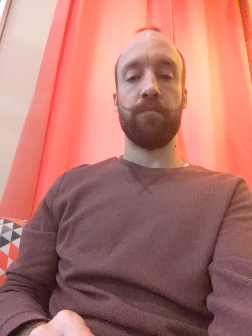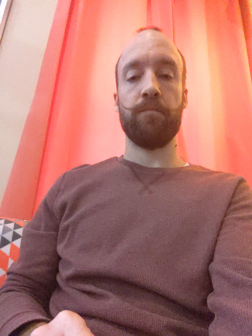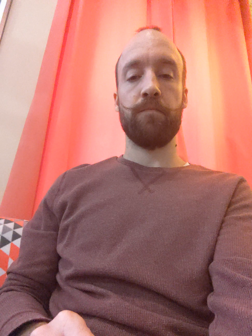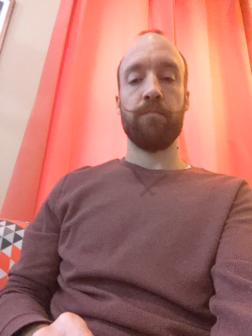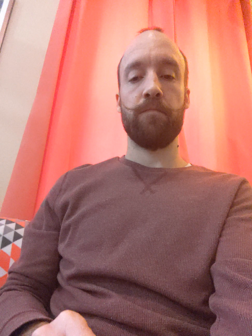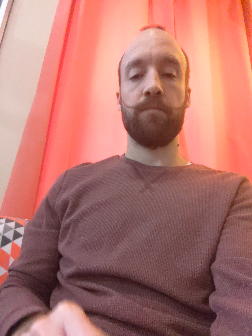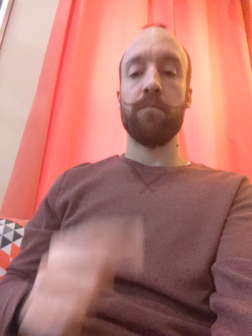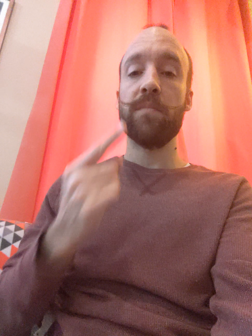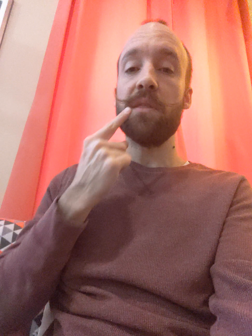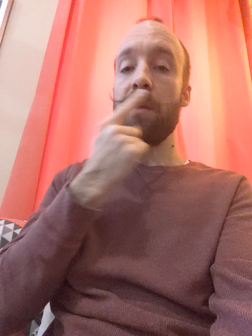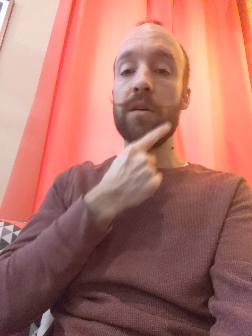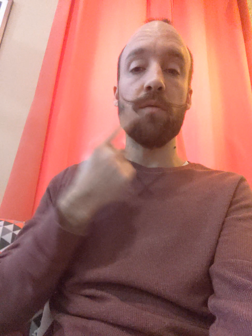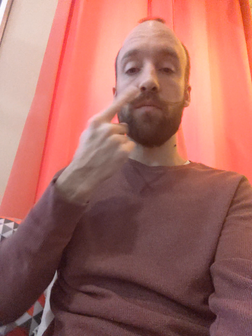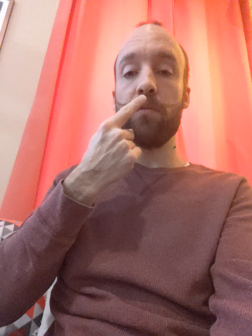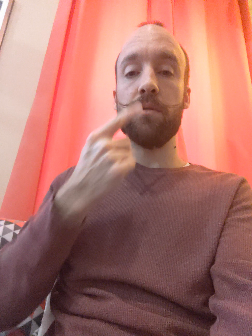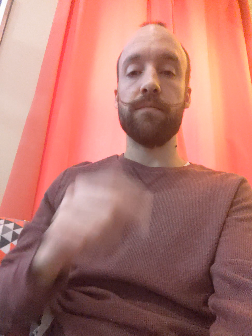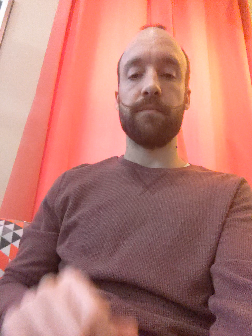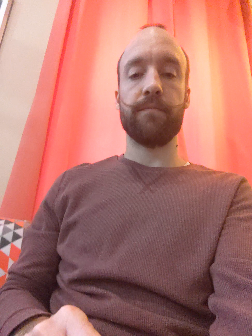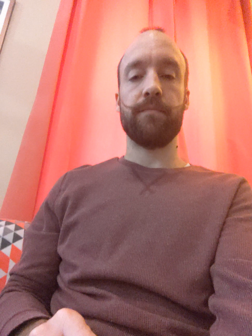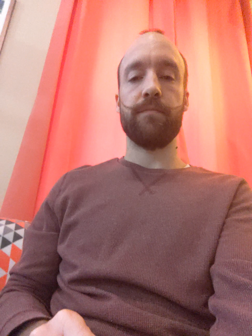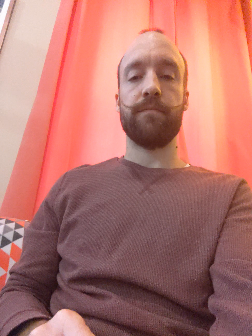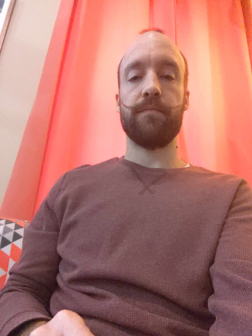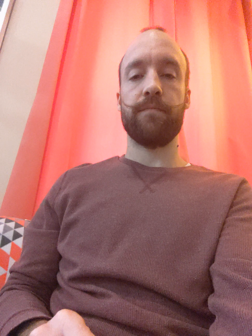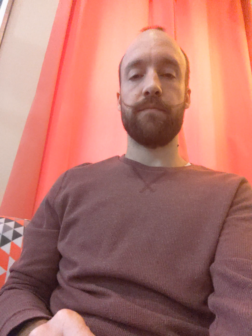mouth